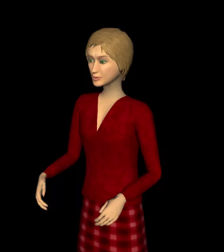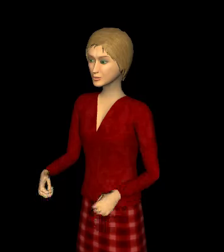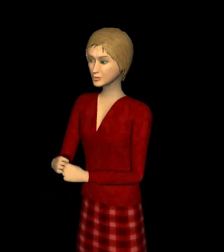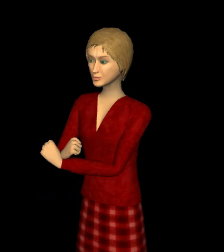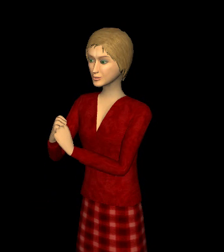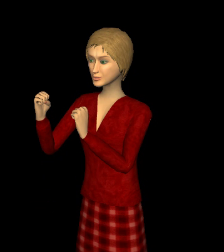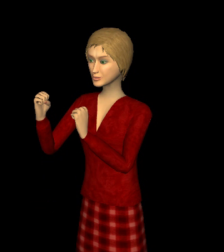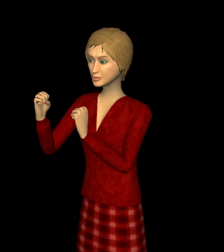قنبلة